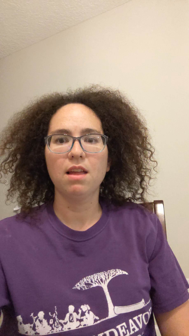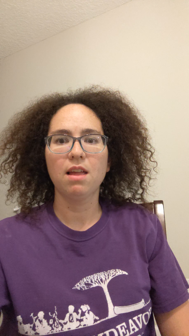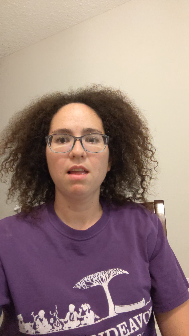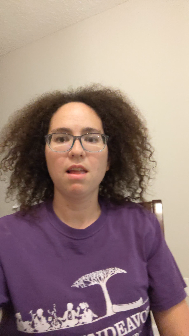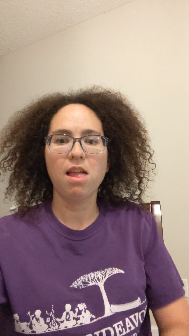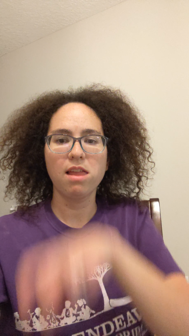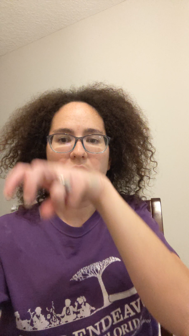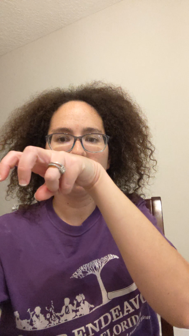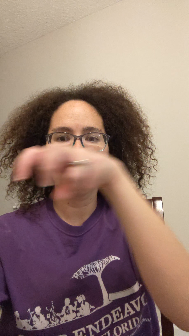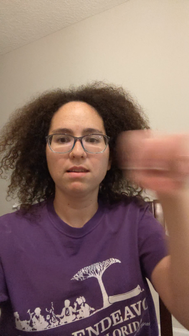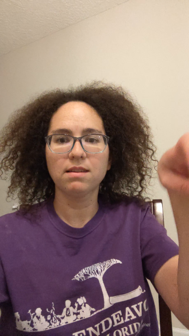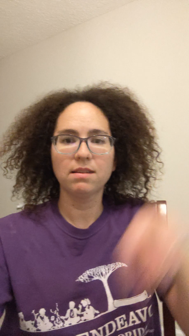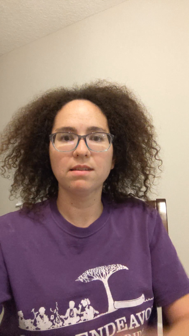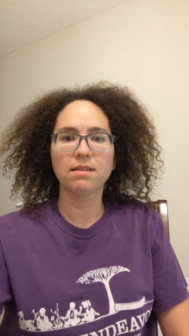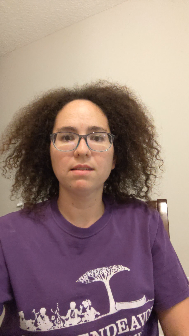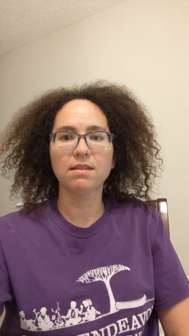porch